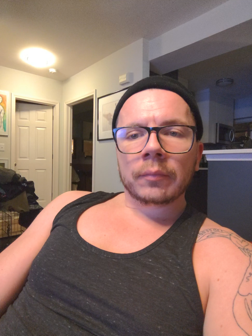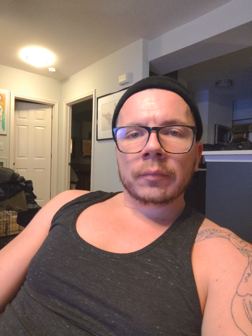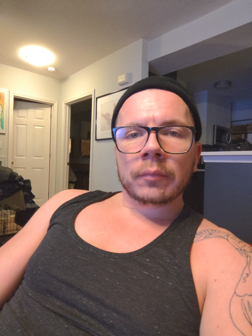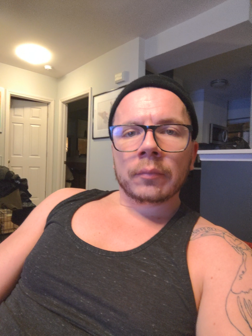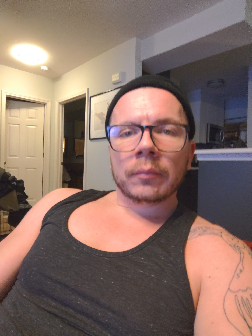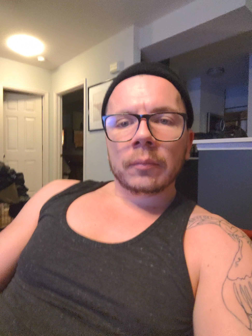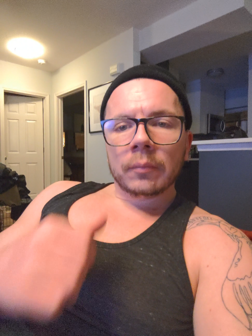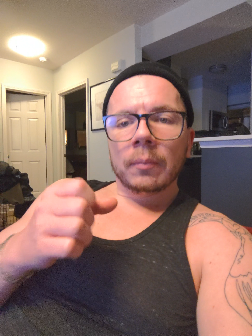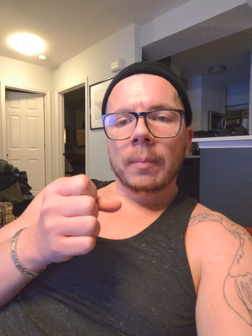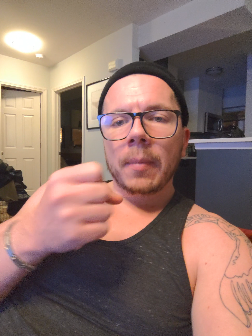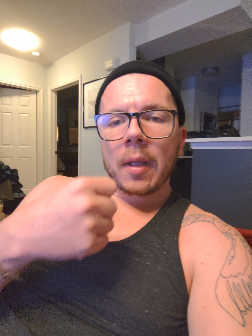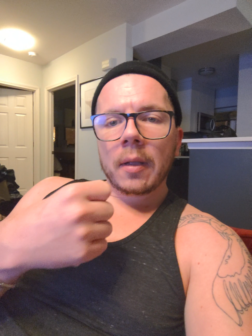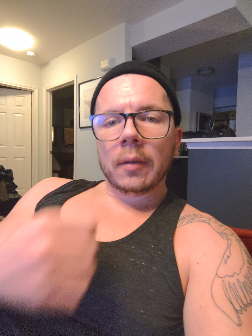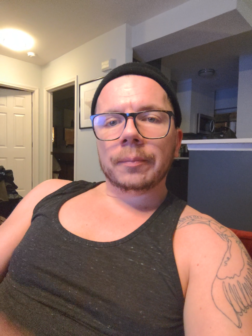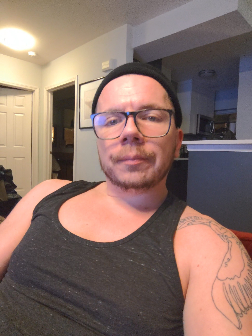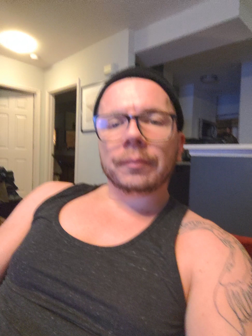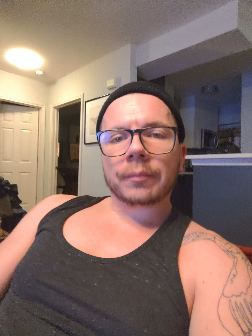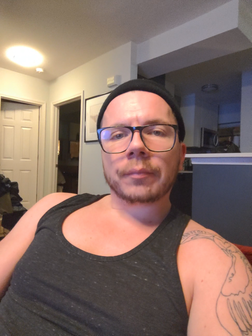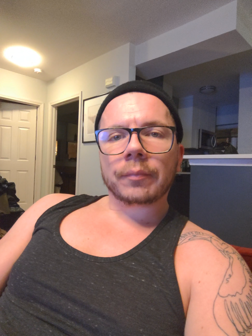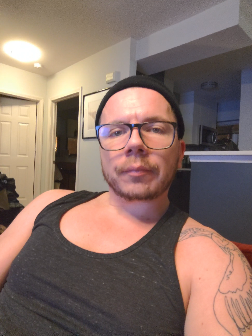make